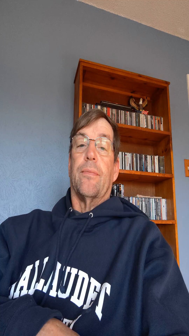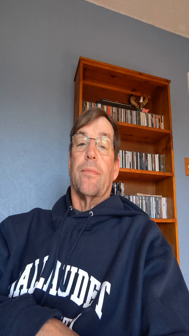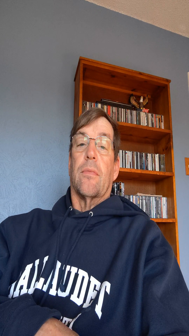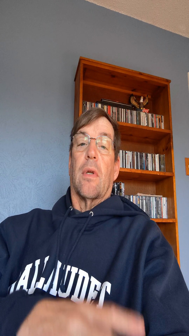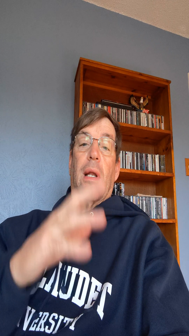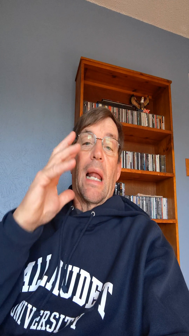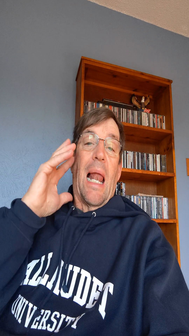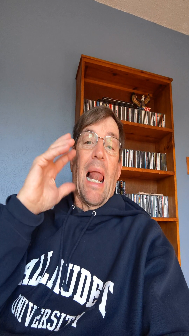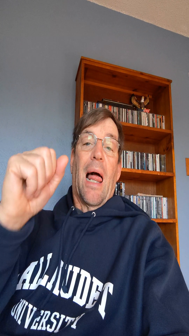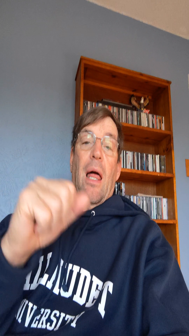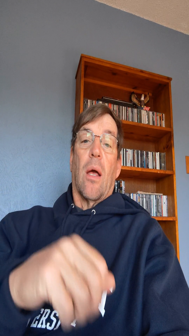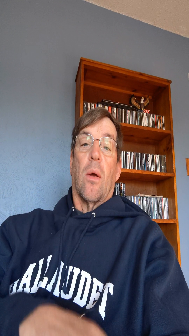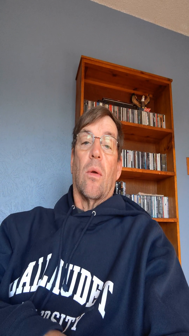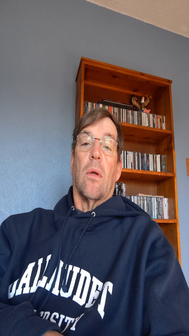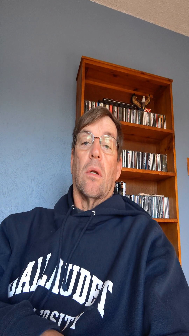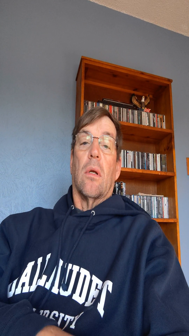loud